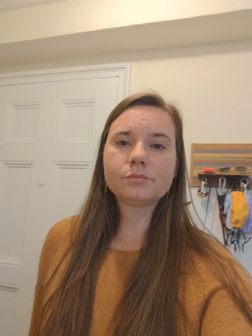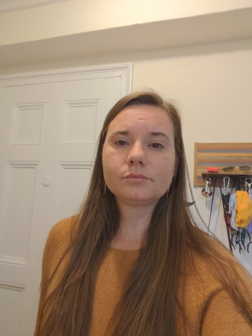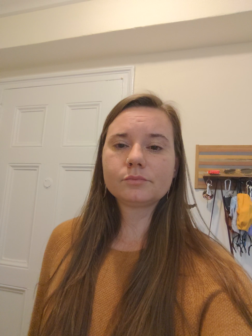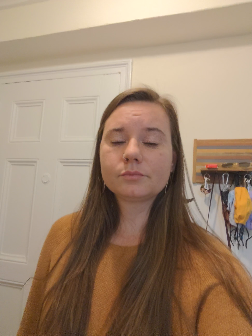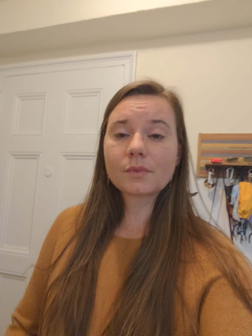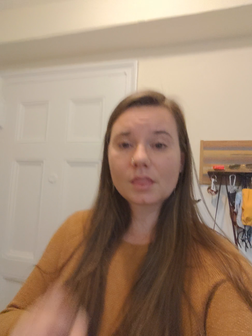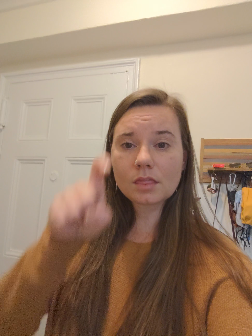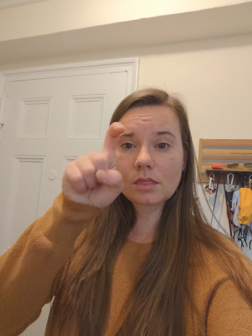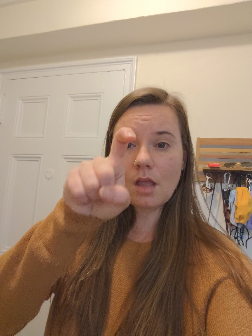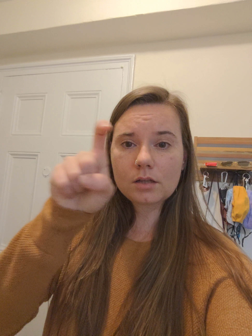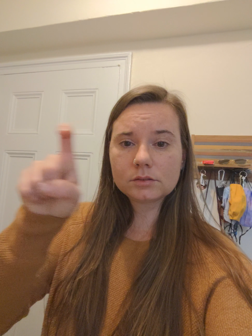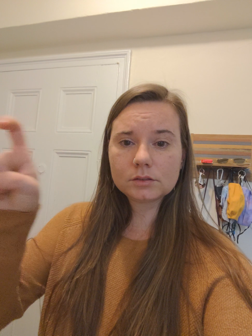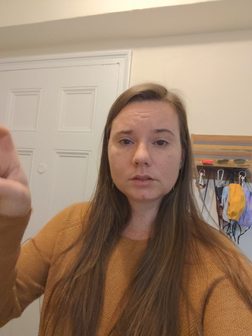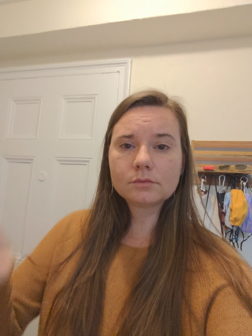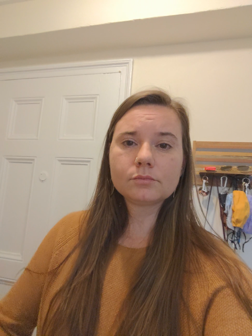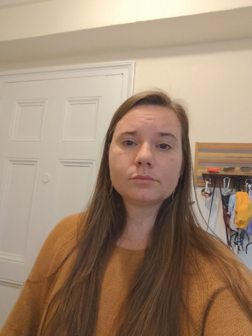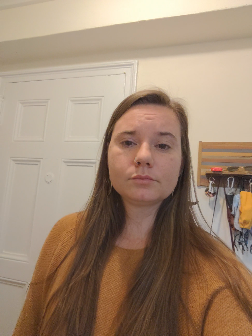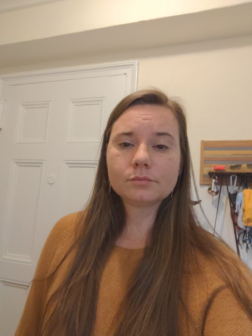closet